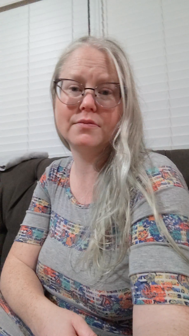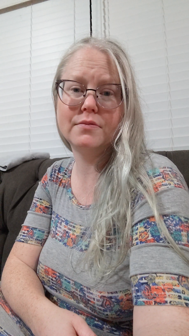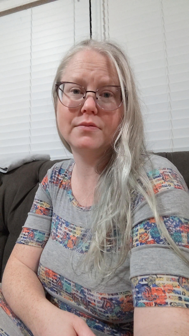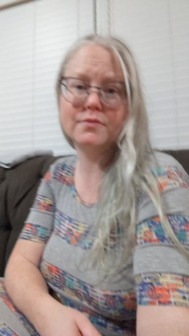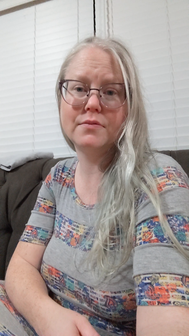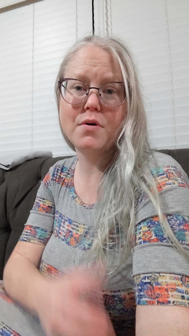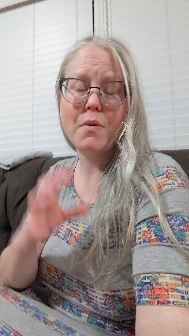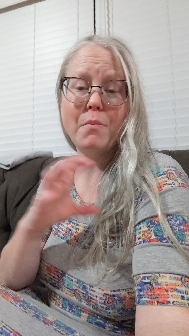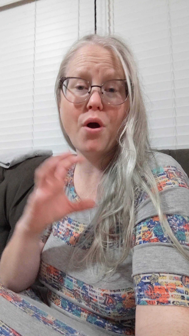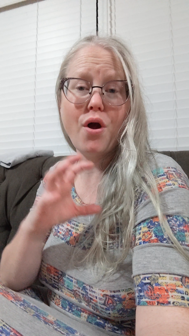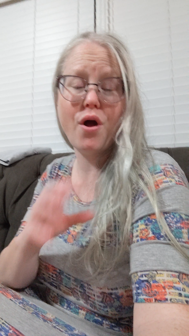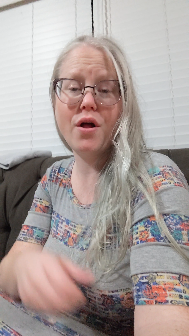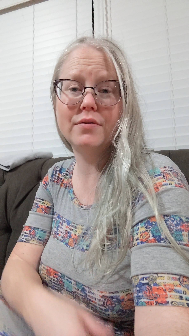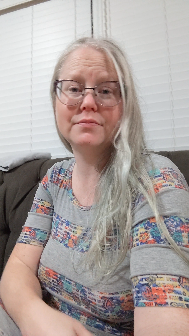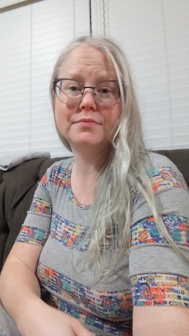ball